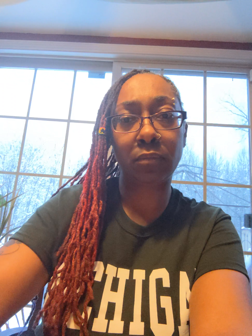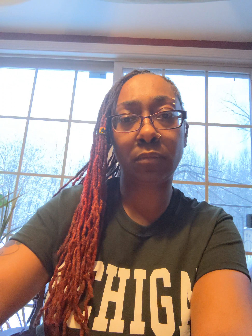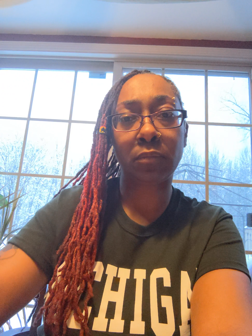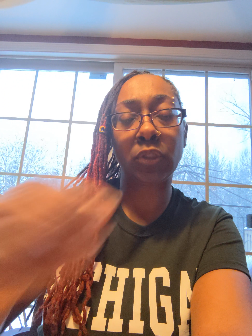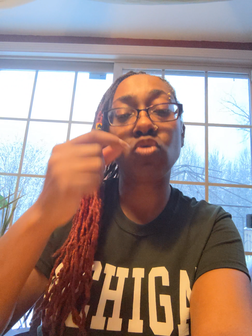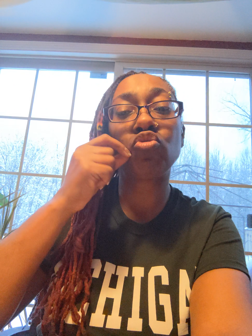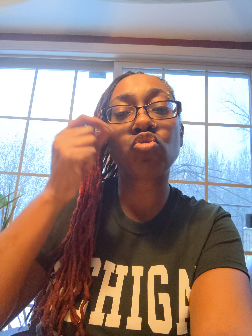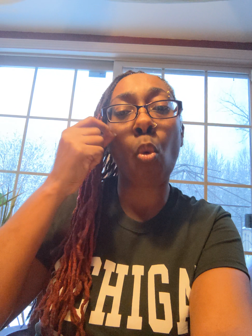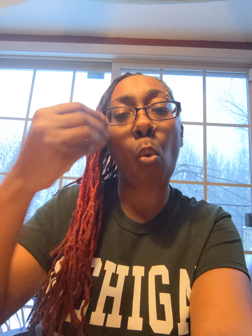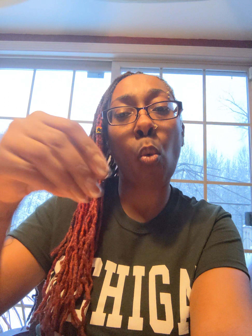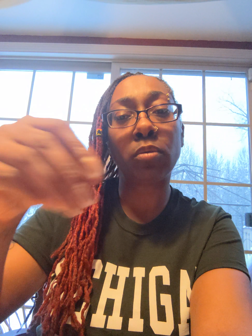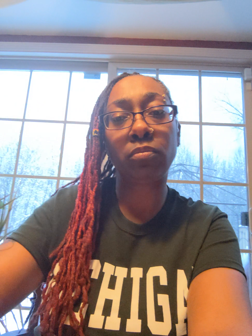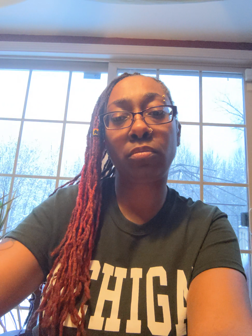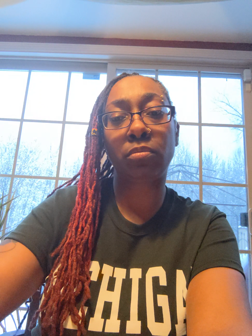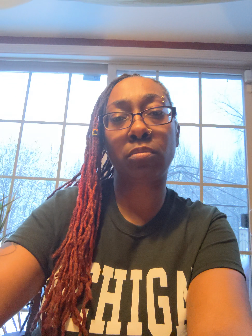store